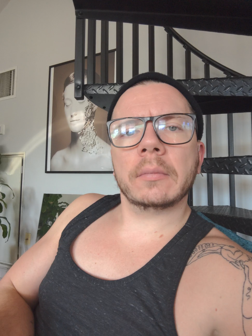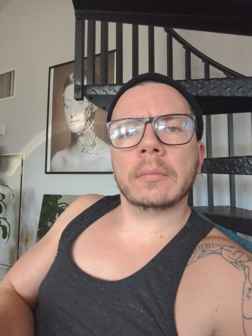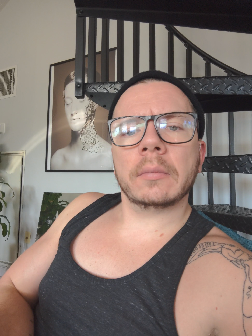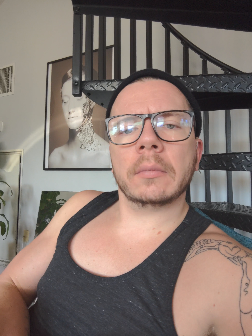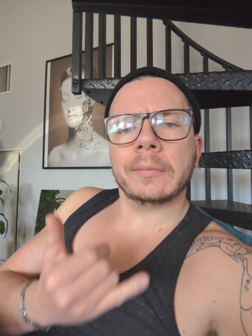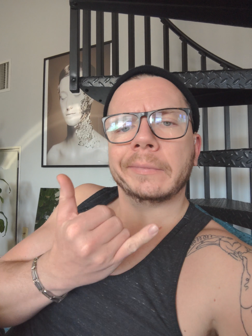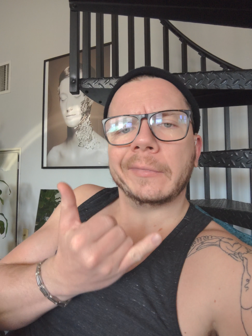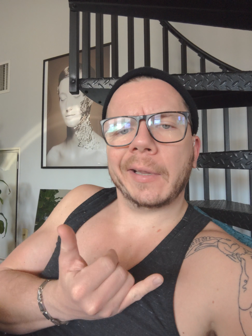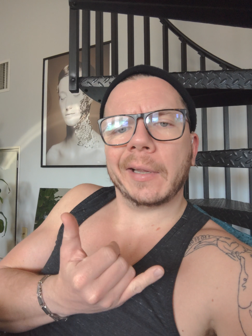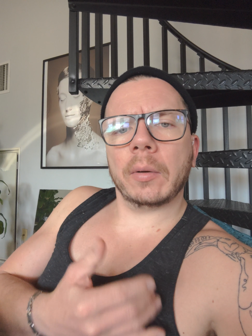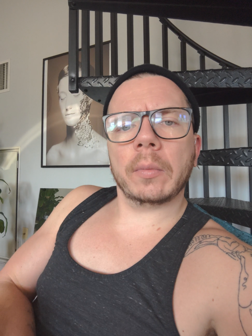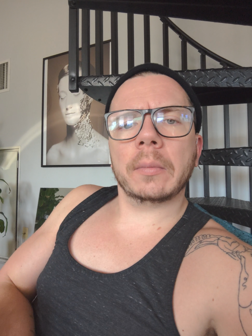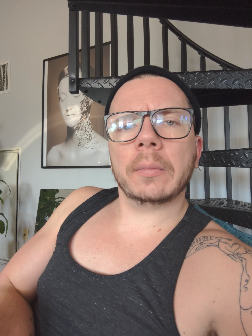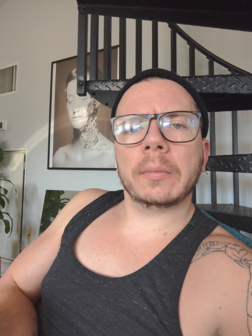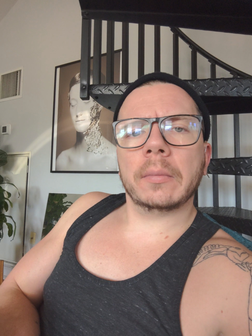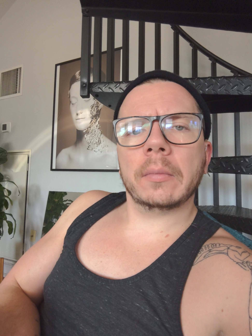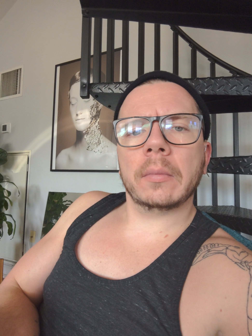now